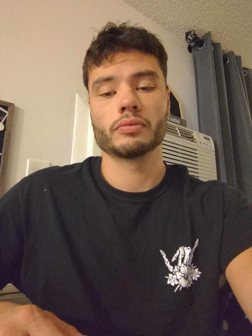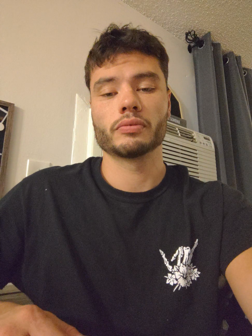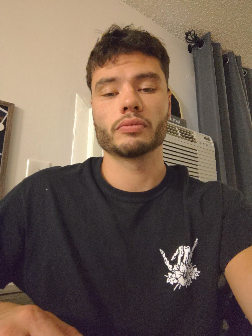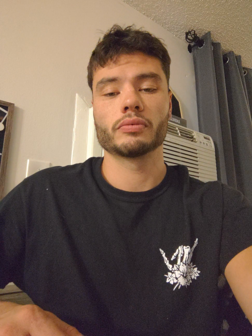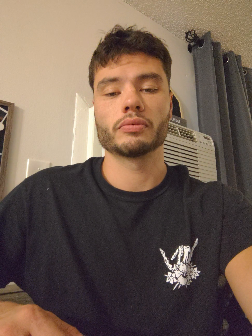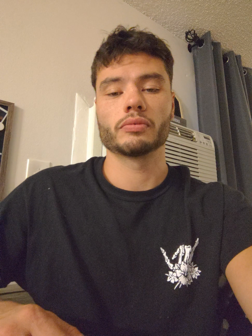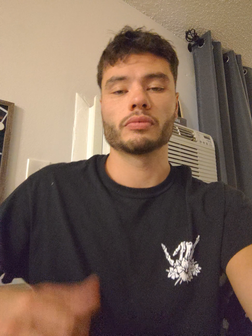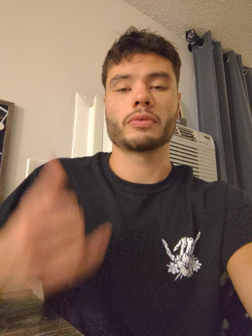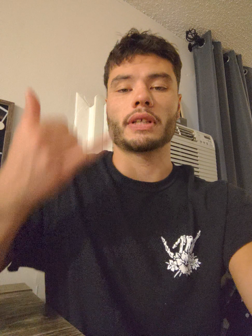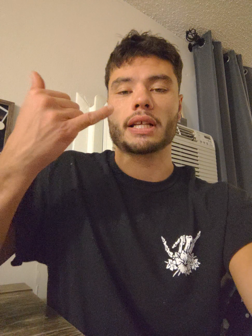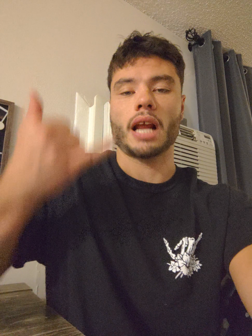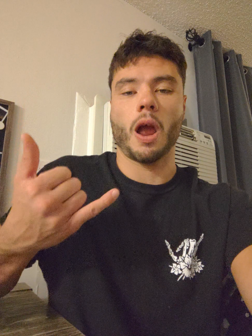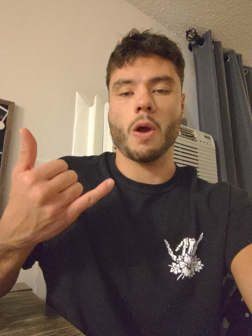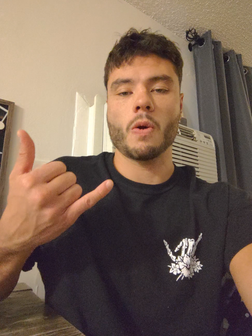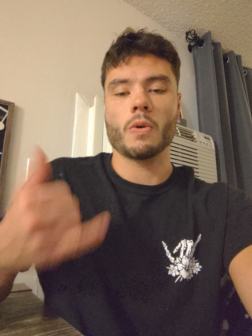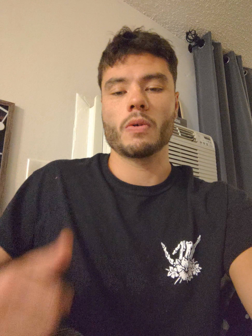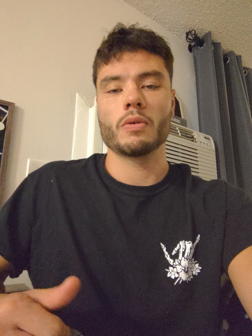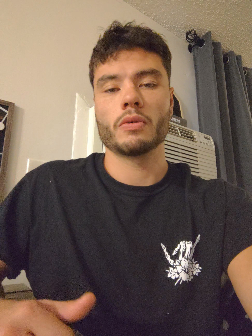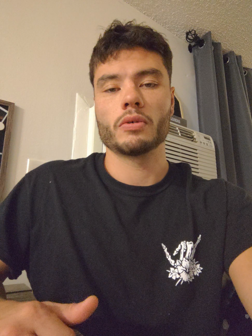now